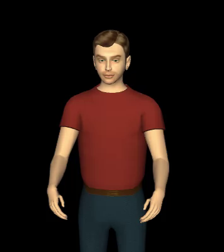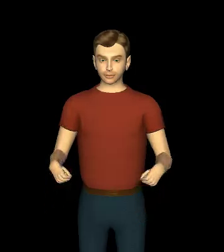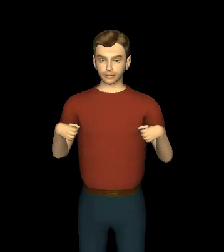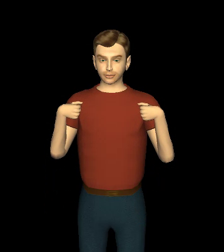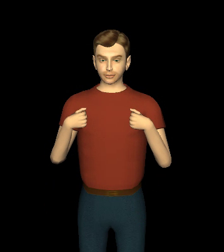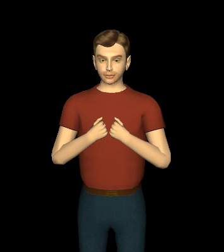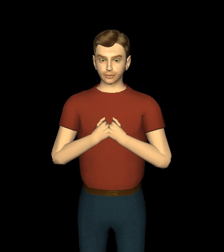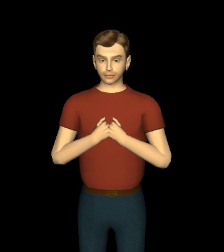معطف